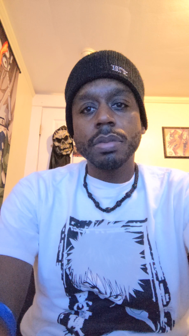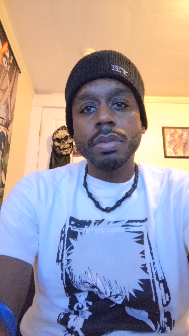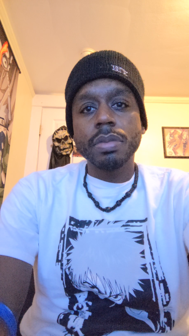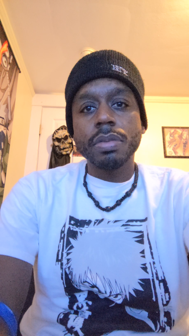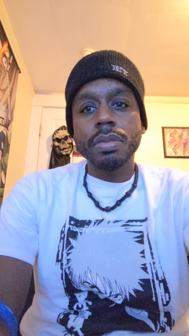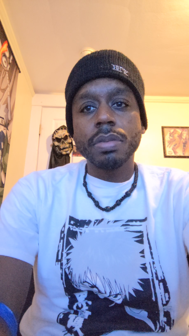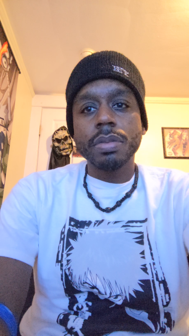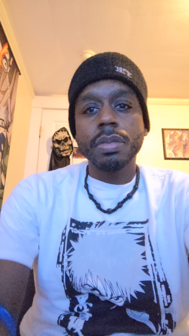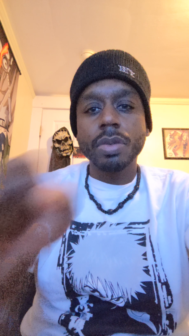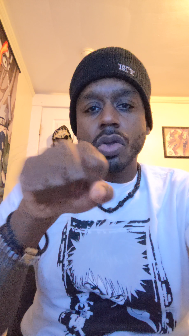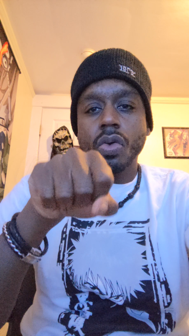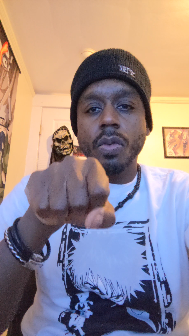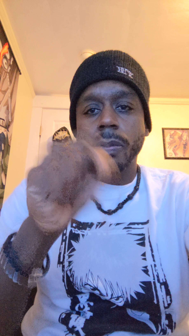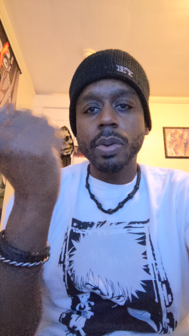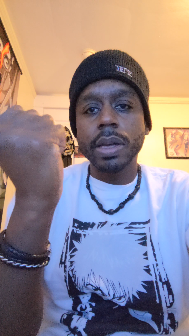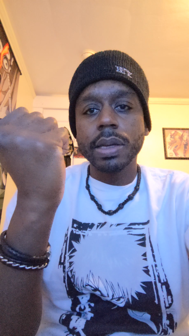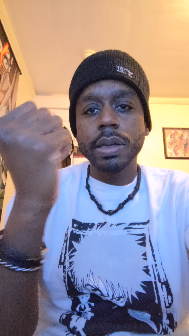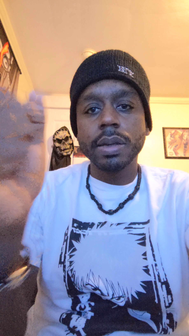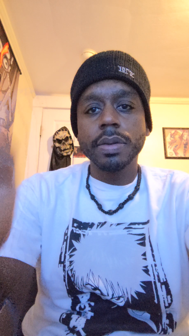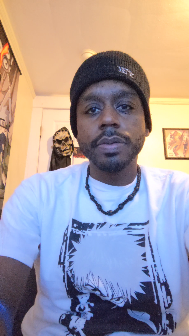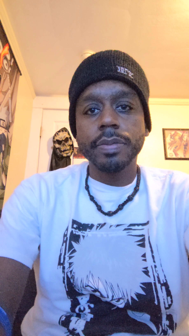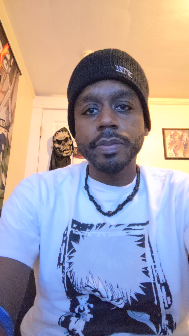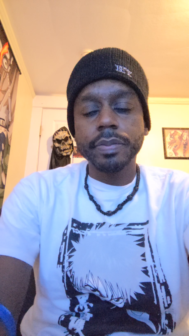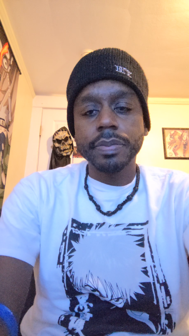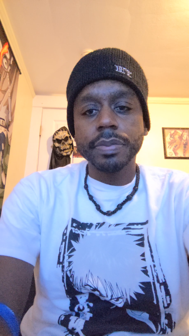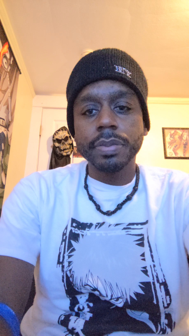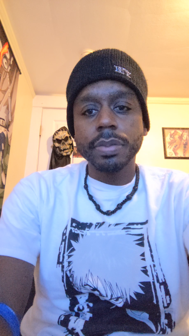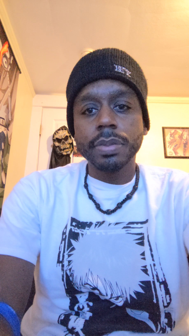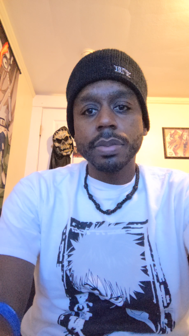break